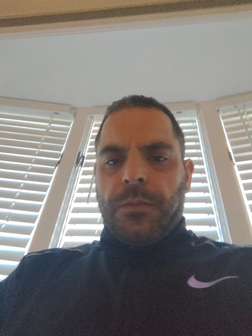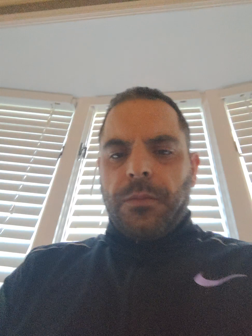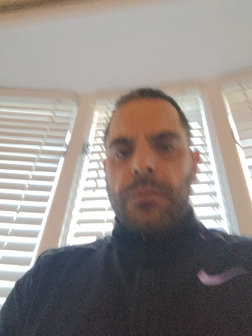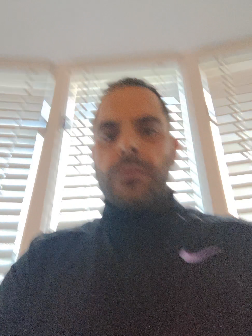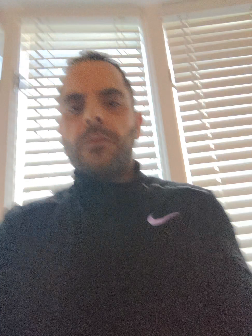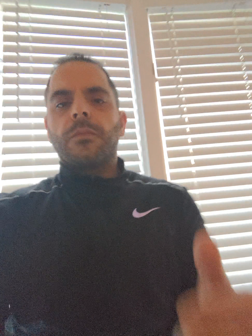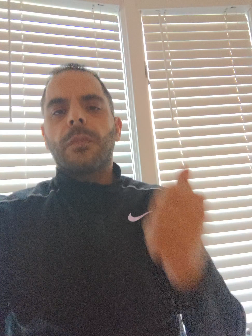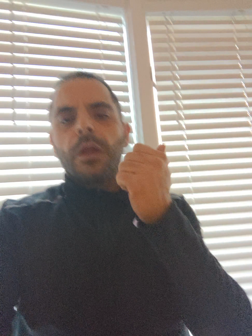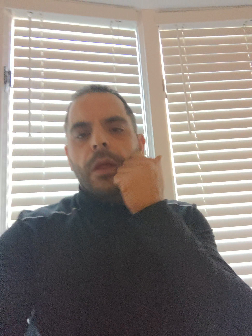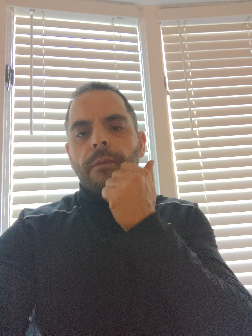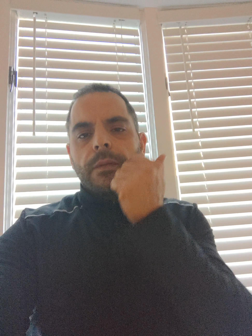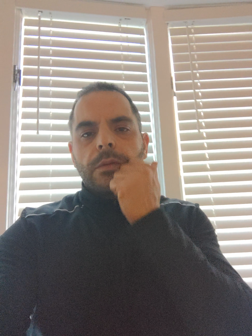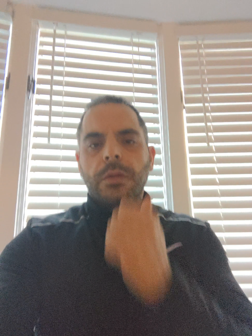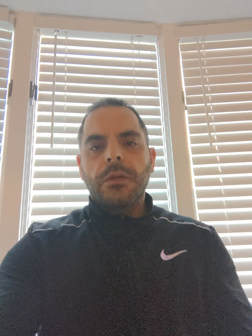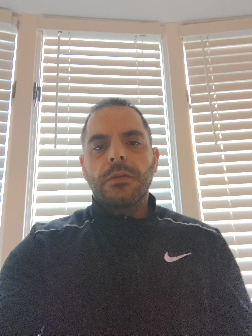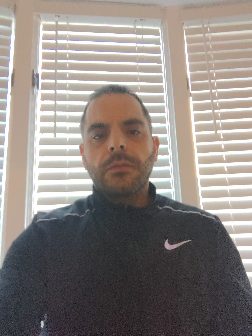every